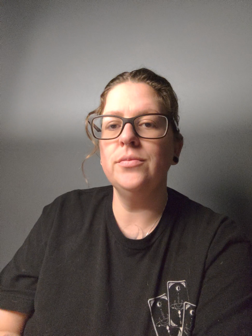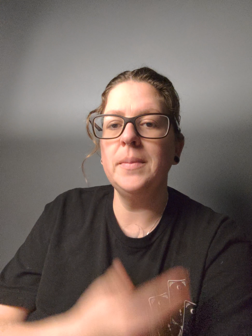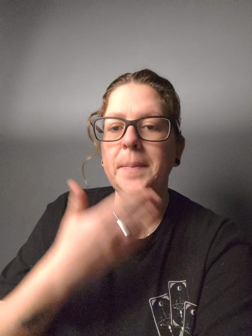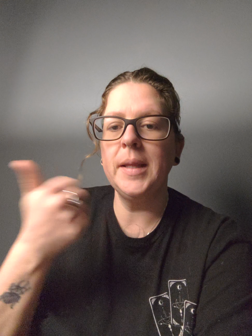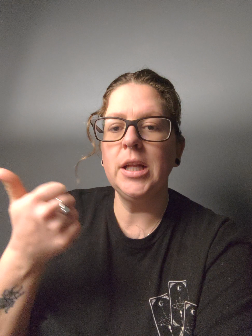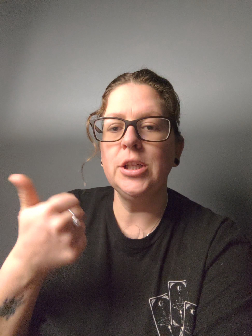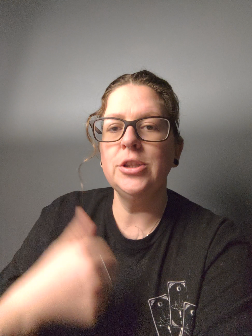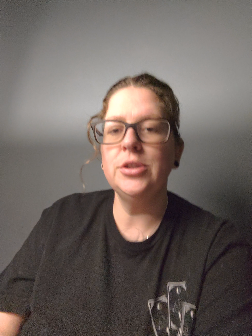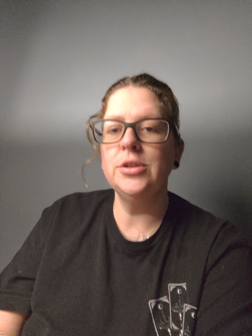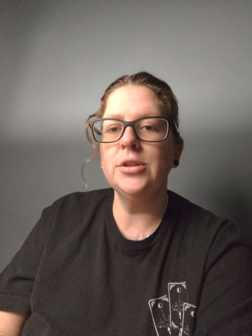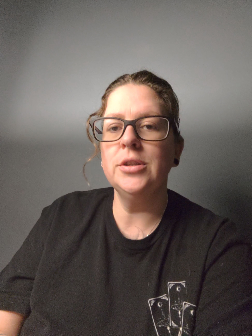better